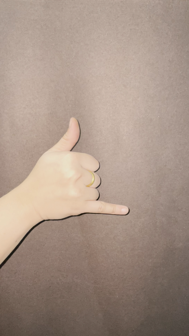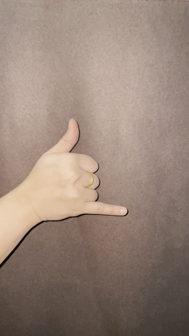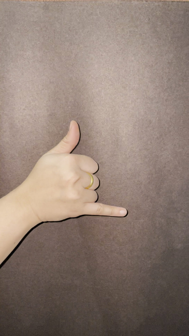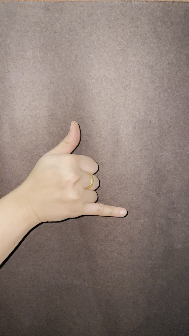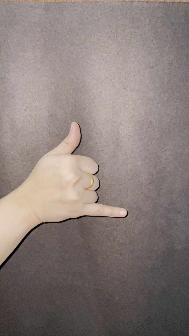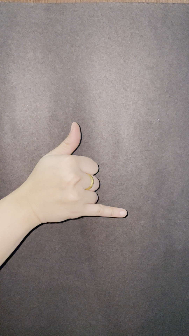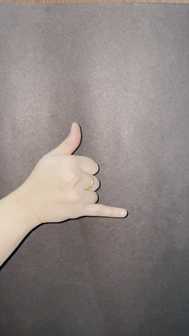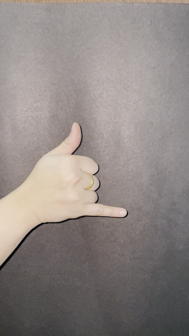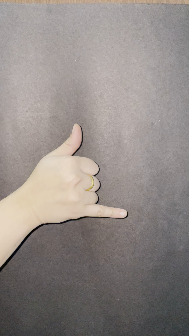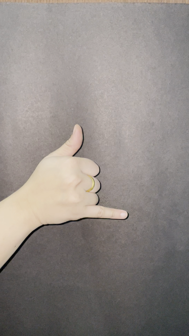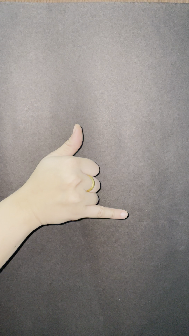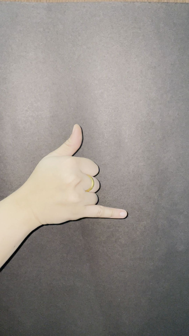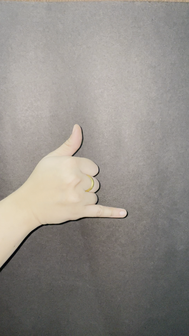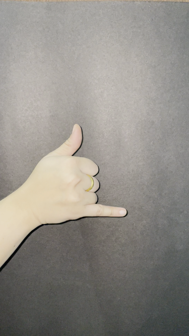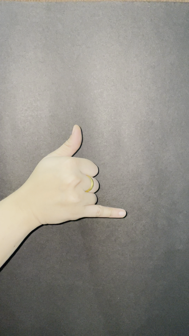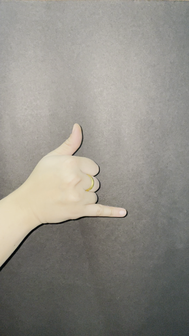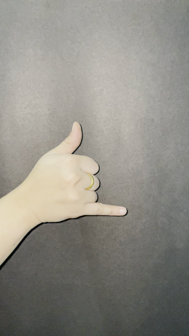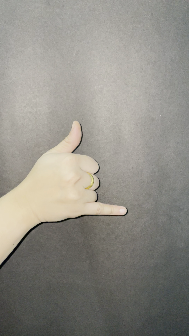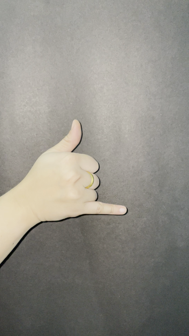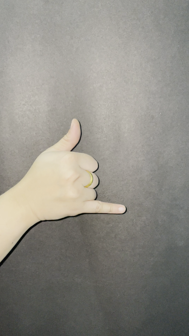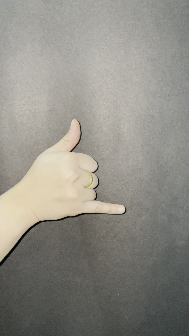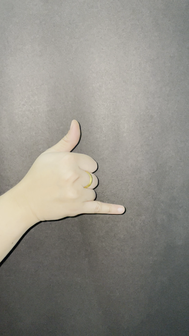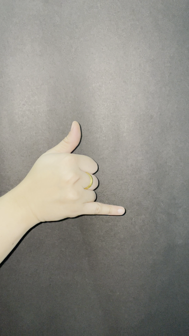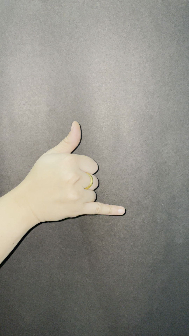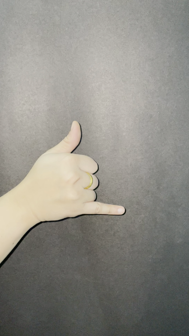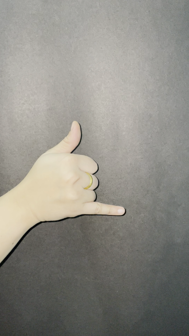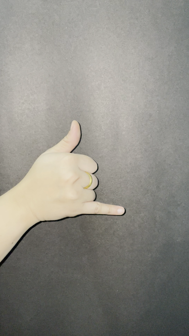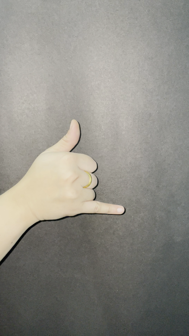ङ